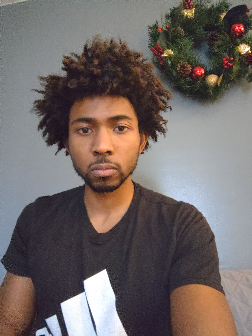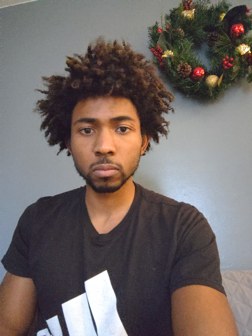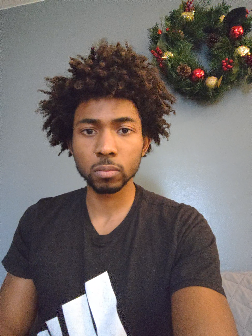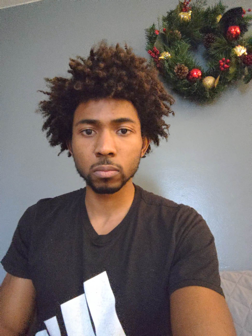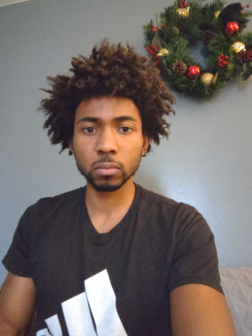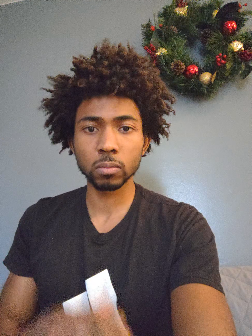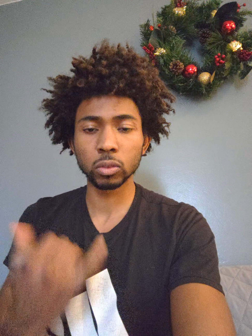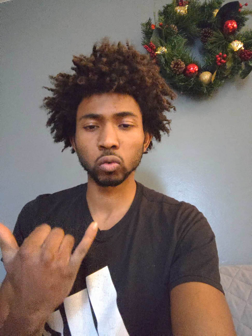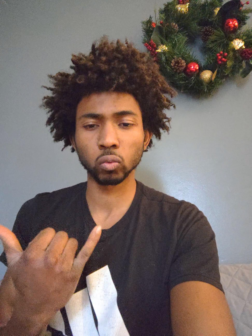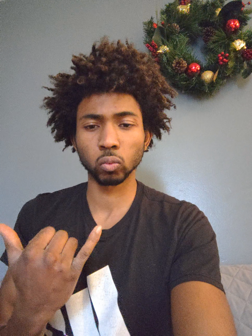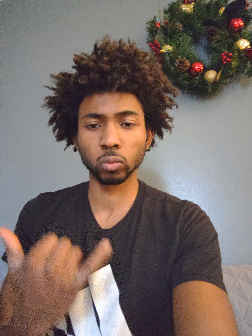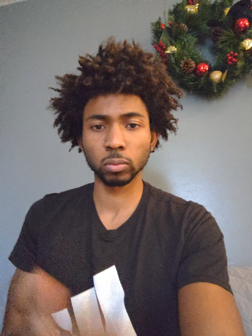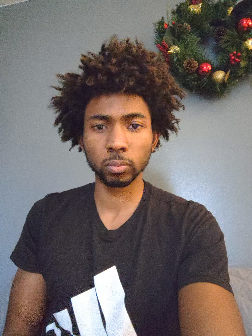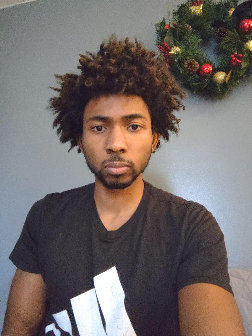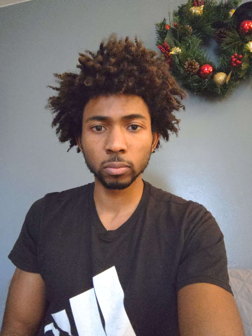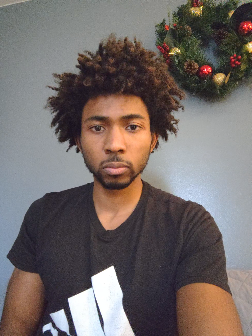now